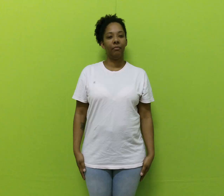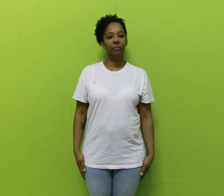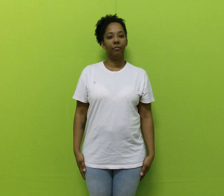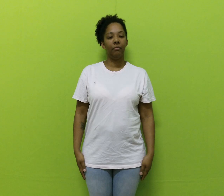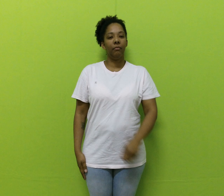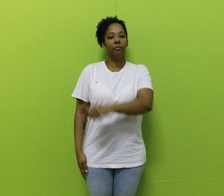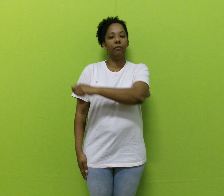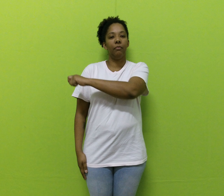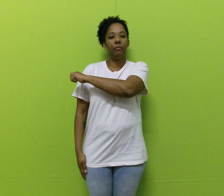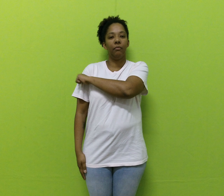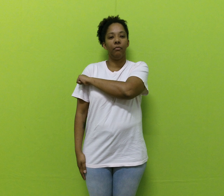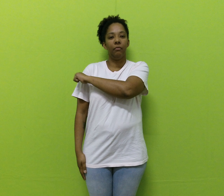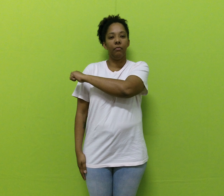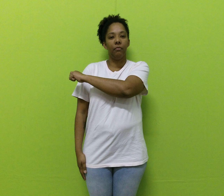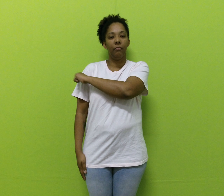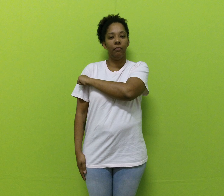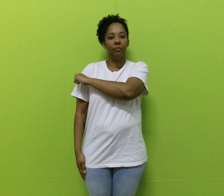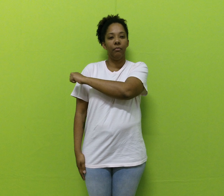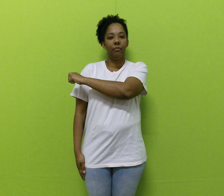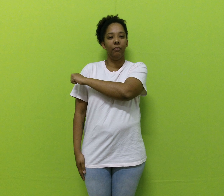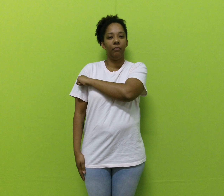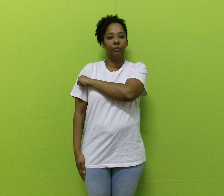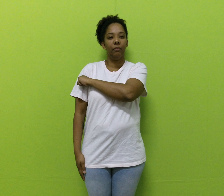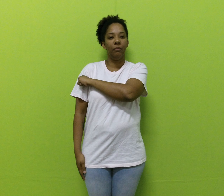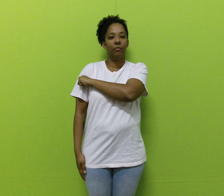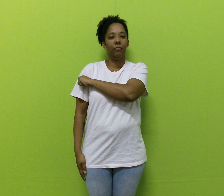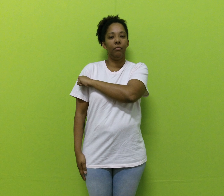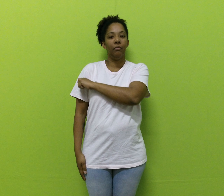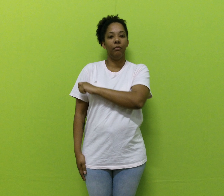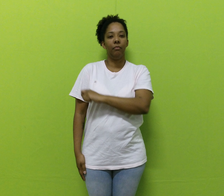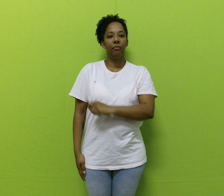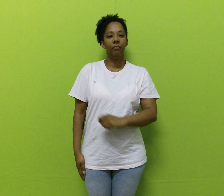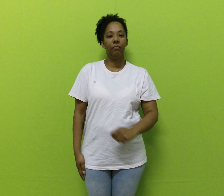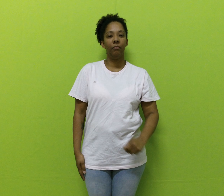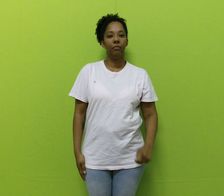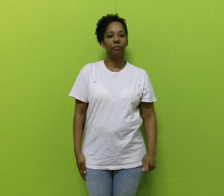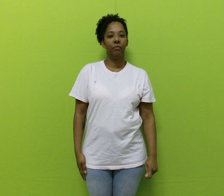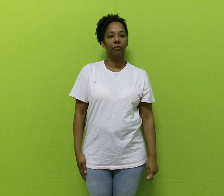aluno